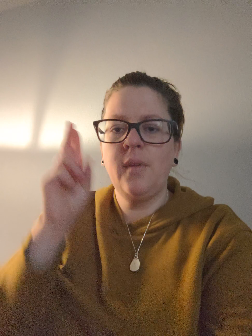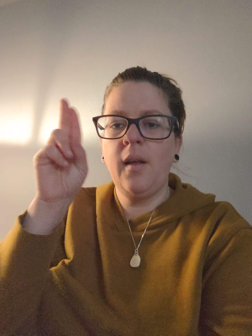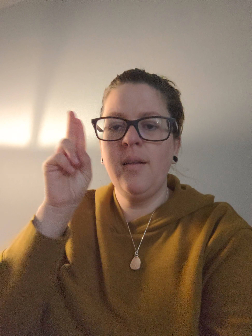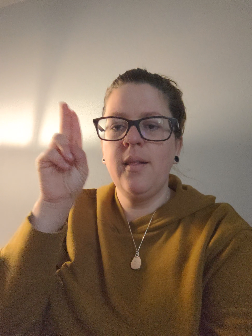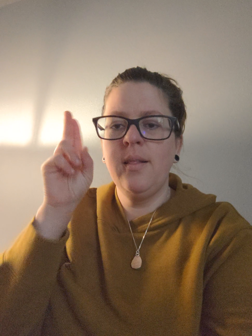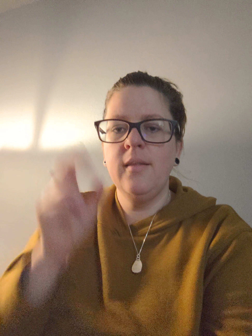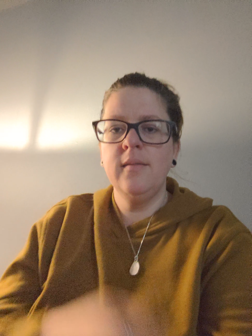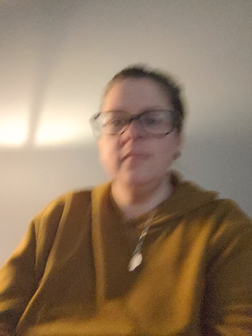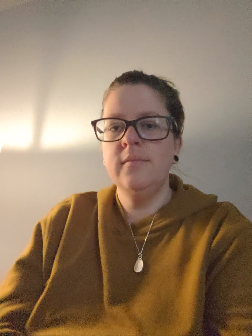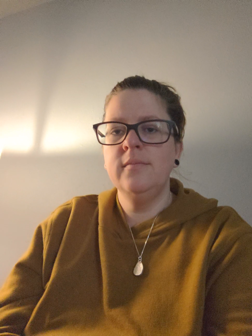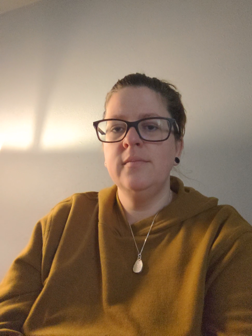uncle